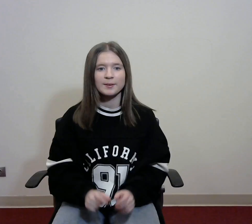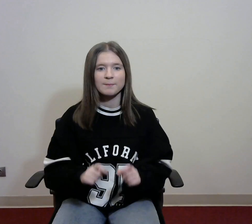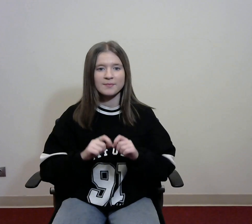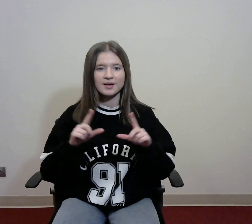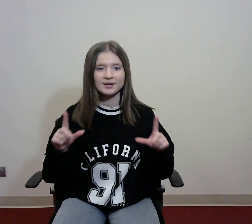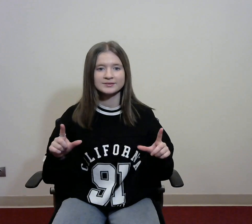məktəb